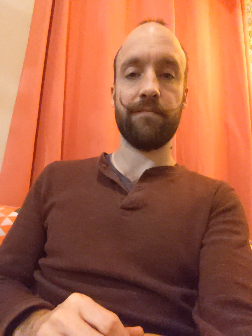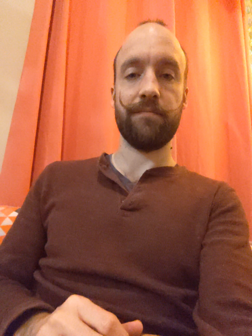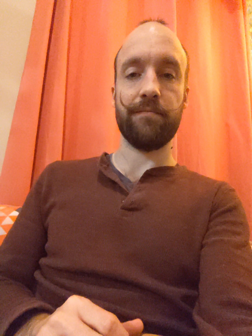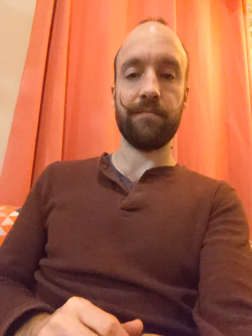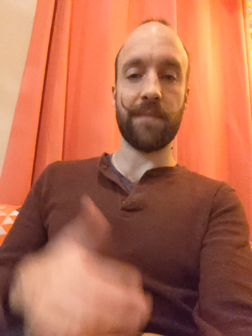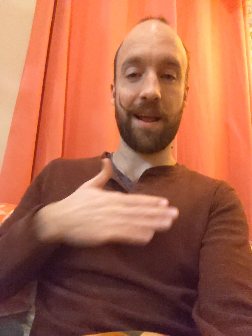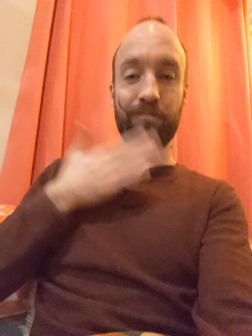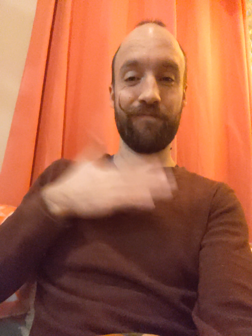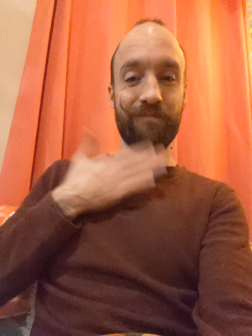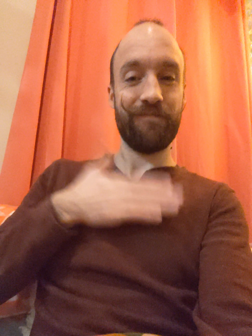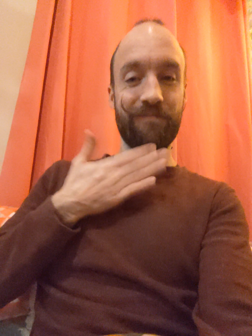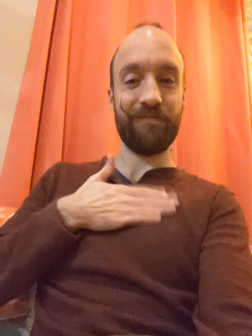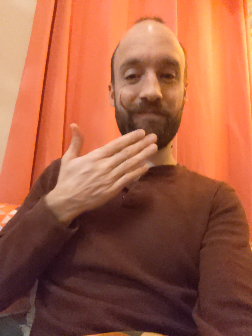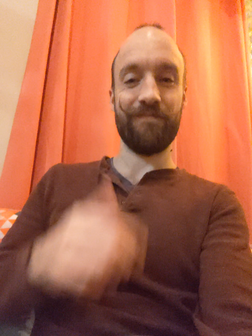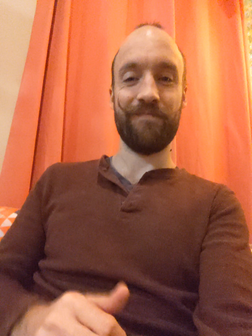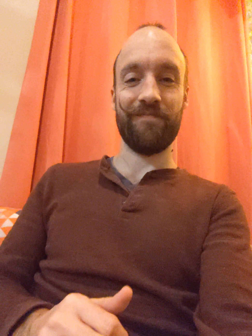happy